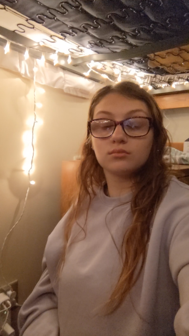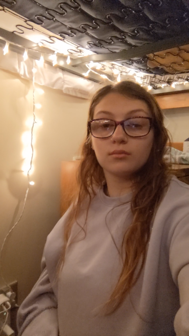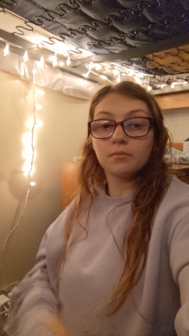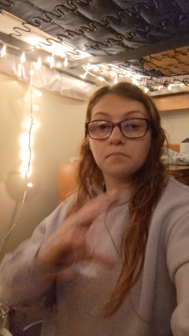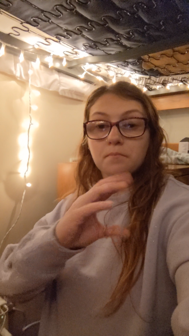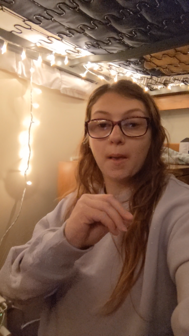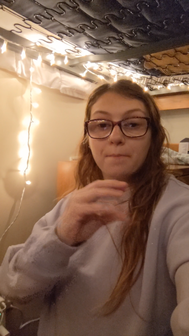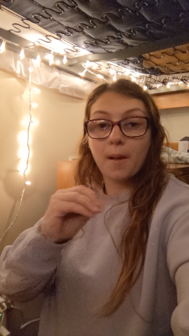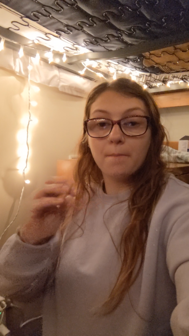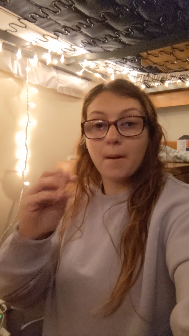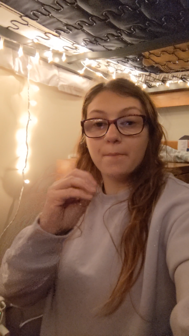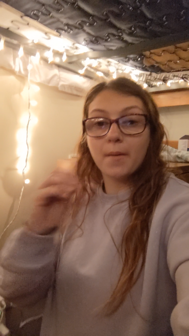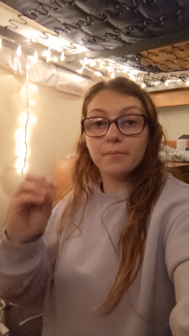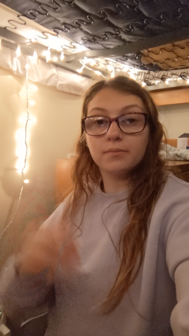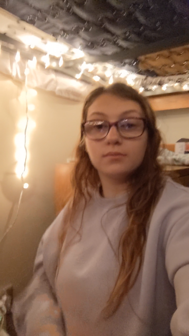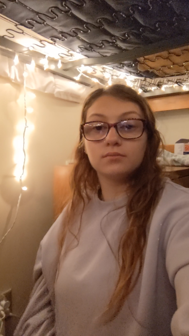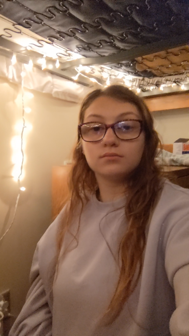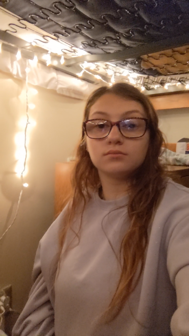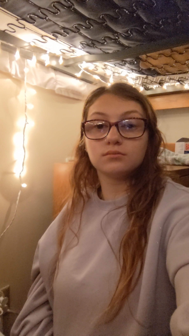bubbles